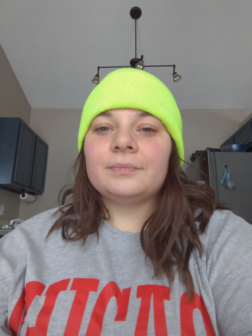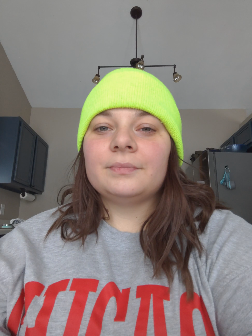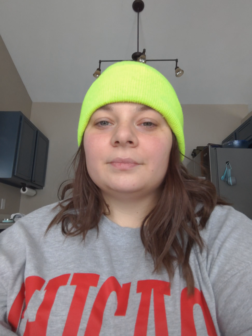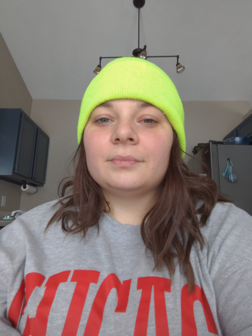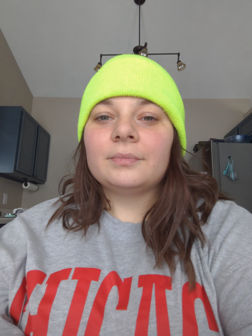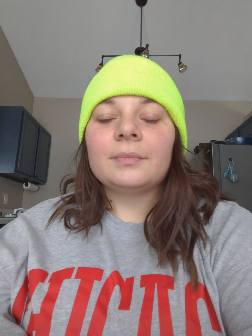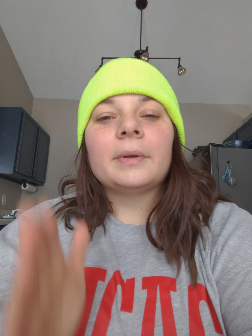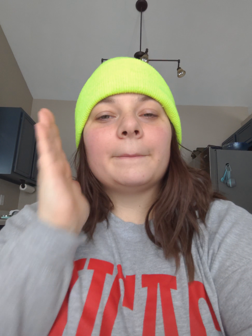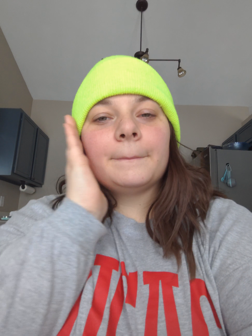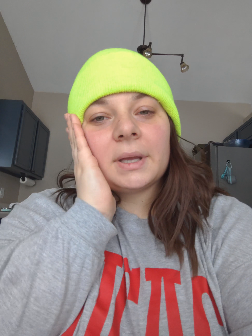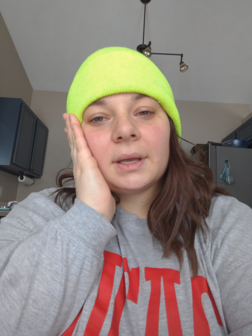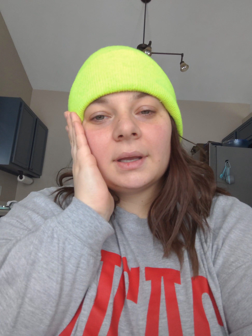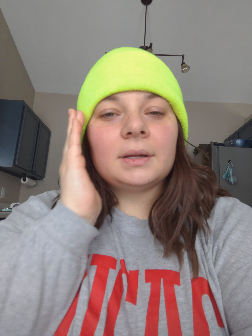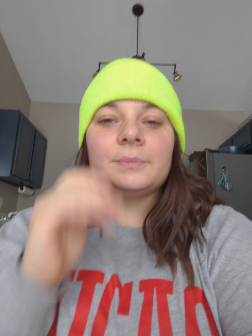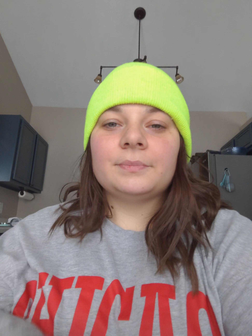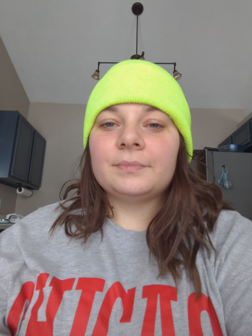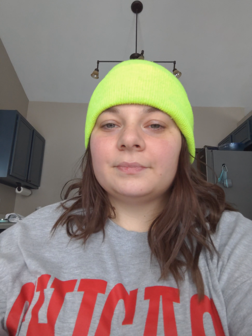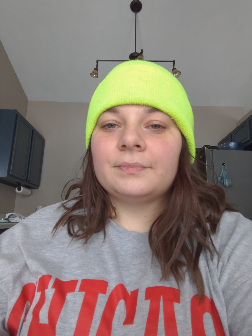bed